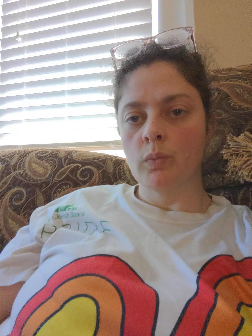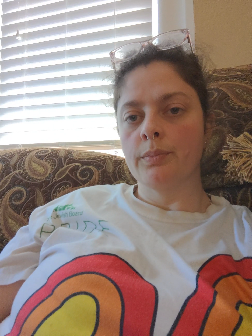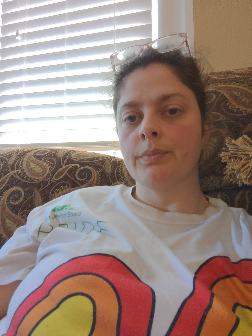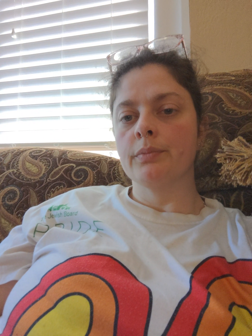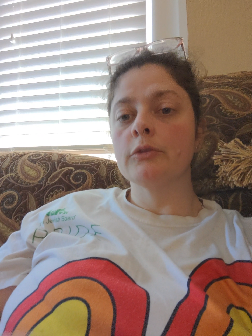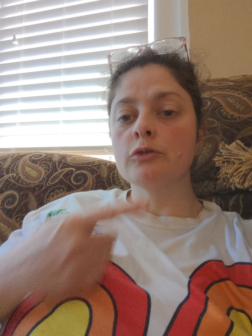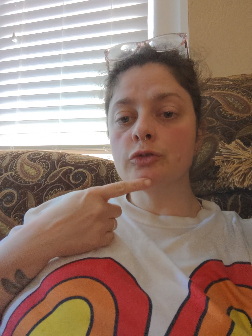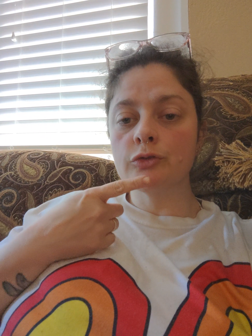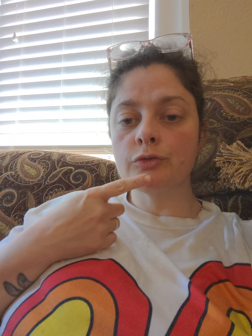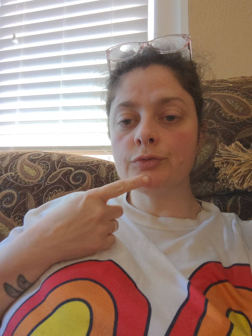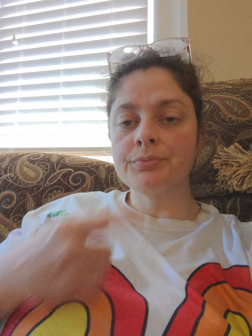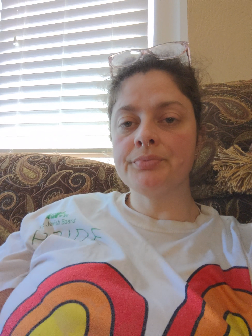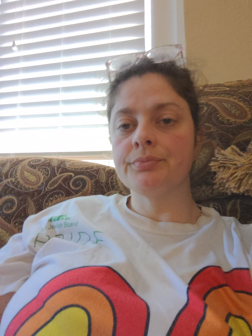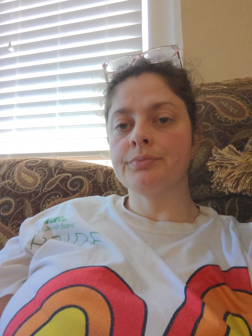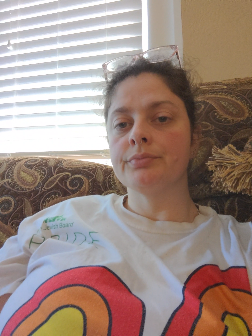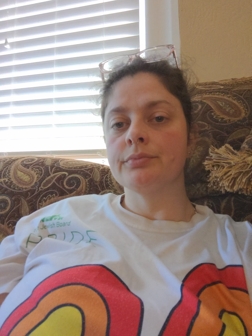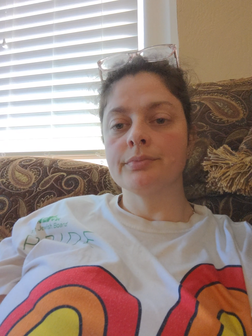chin